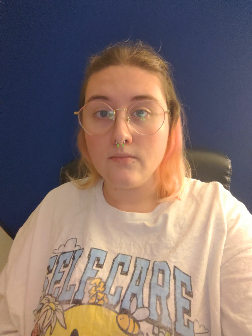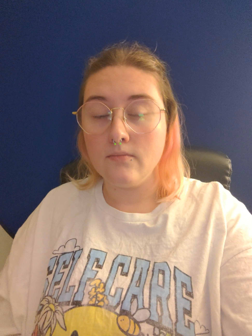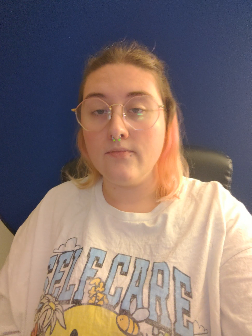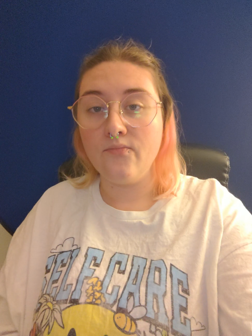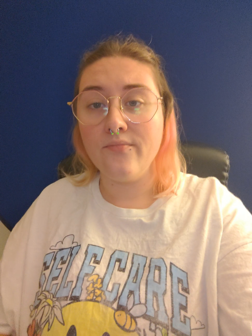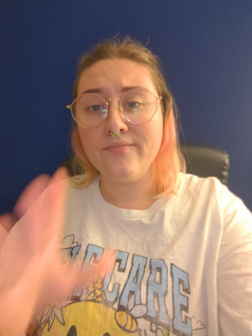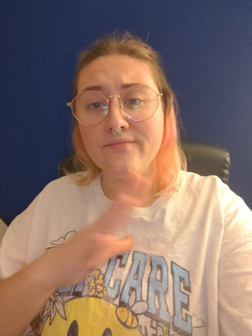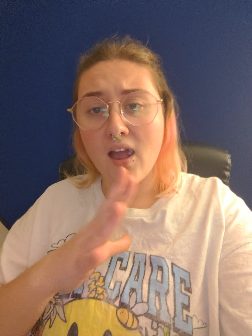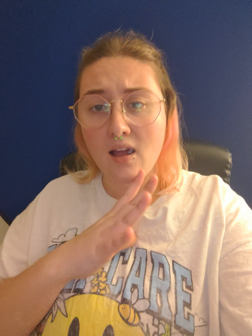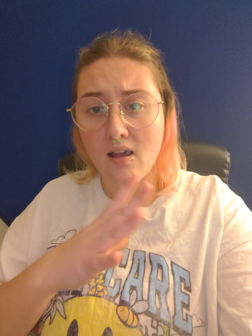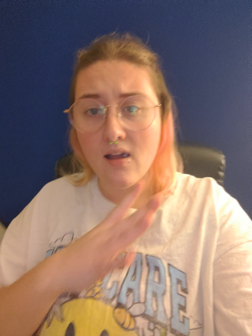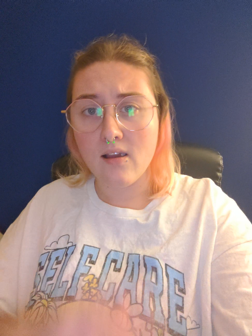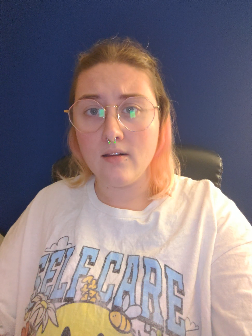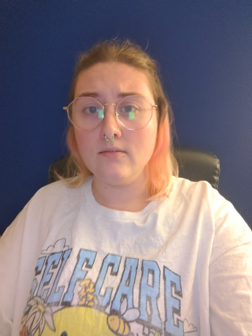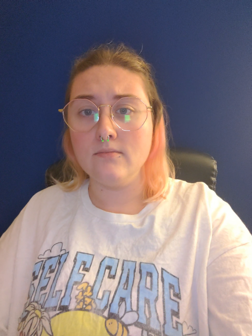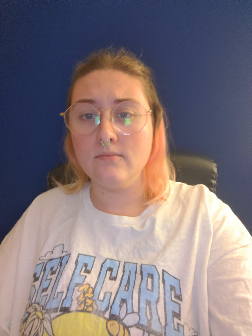fine